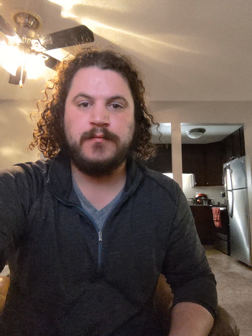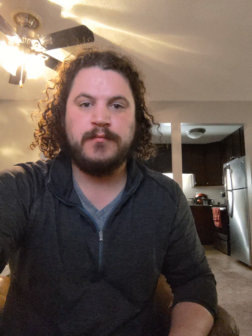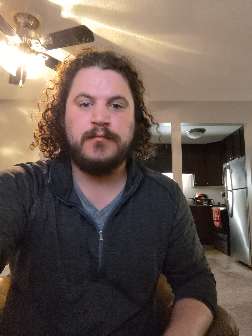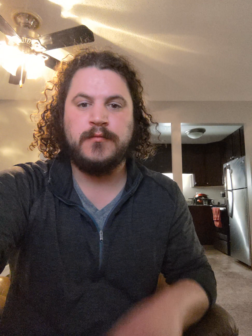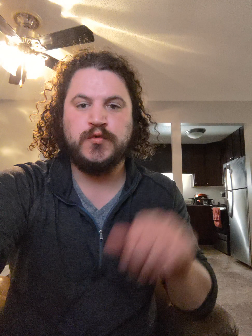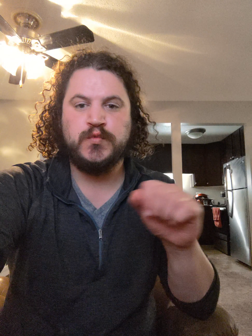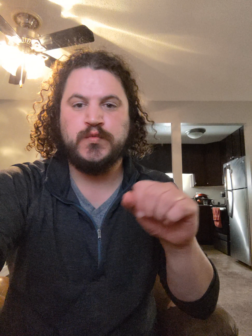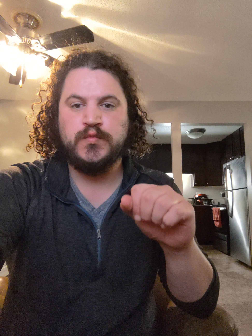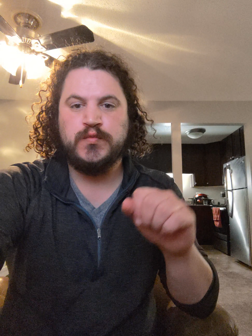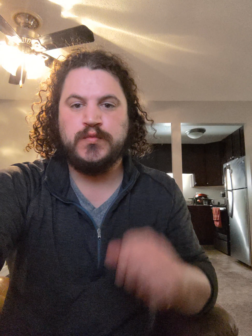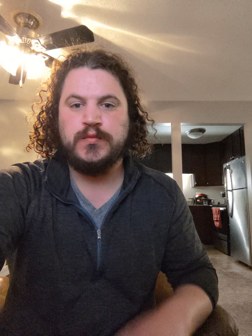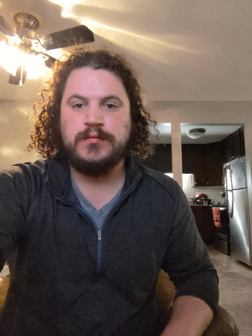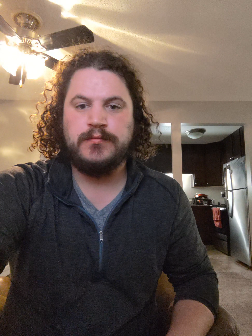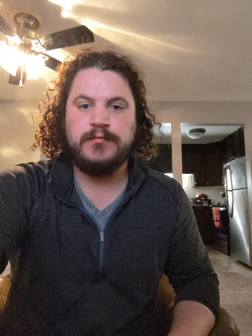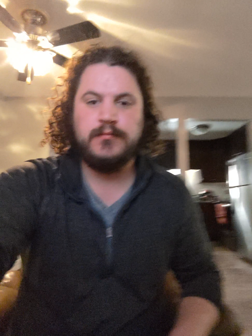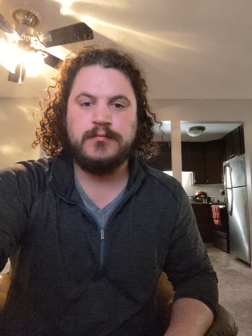shoe